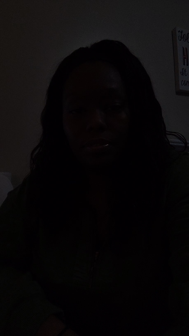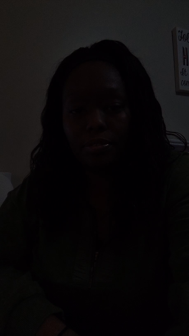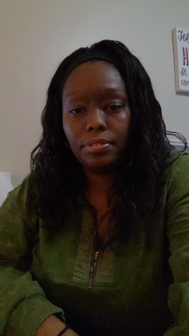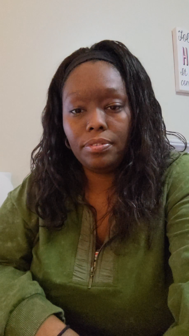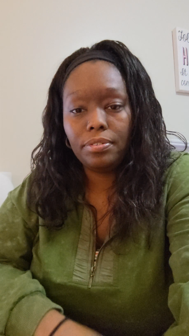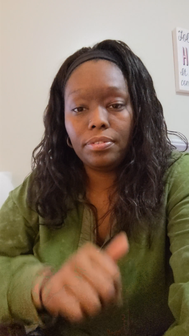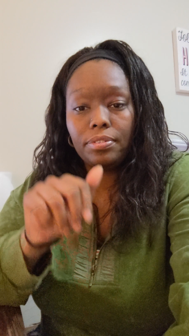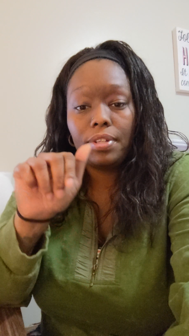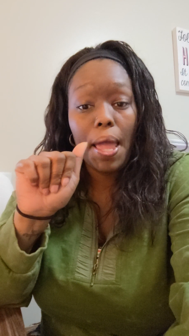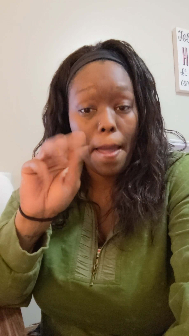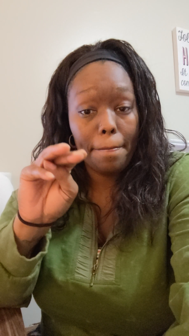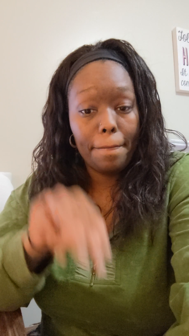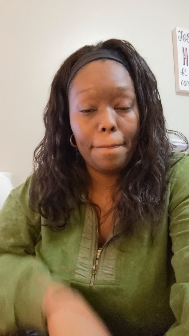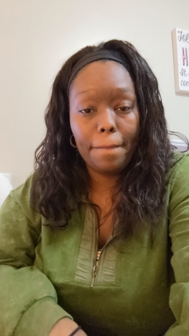am